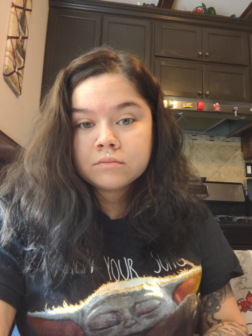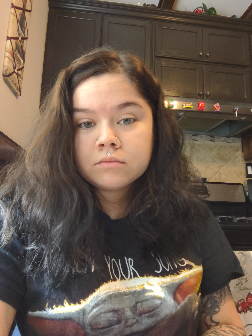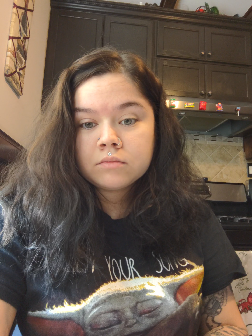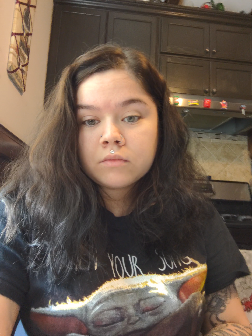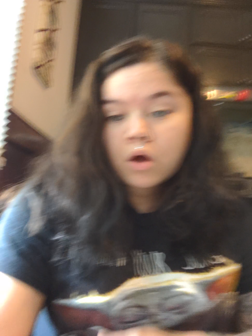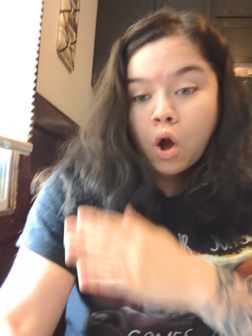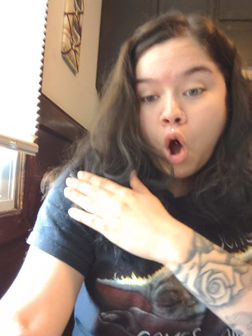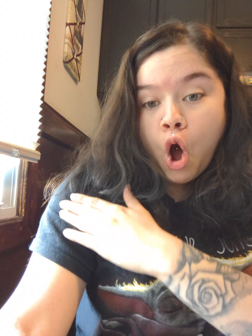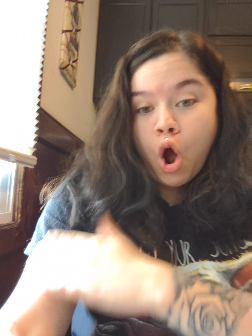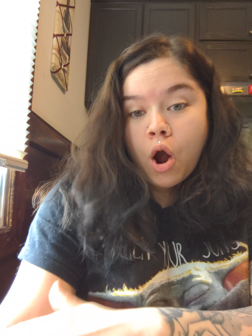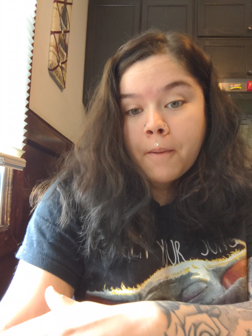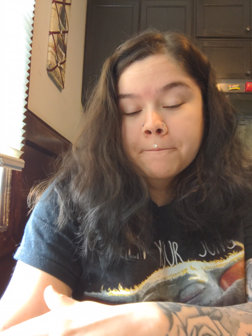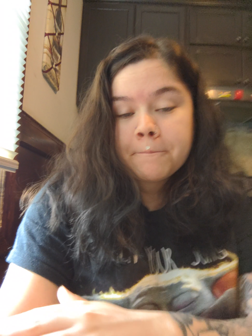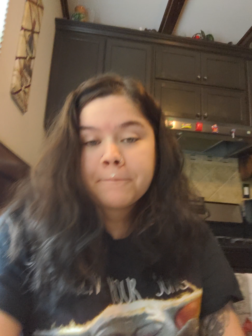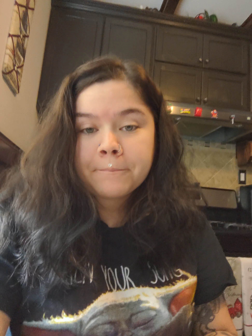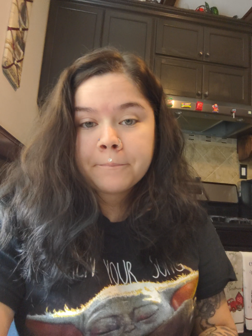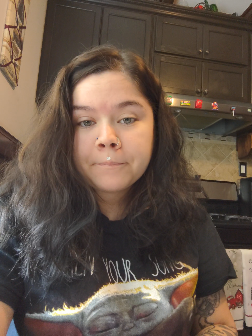arm